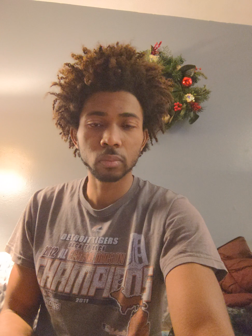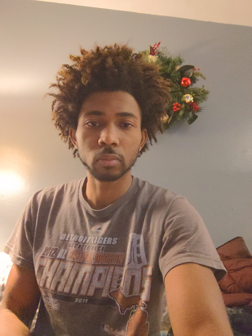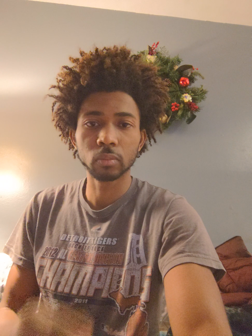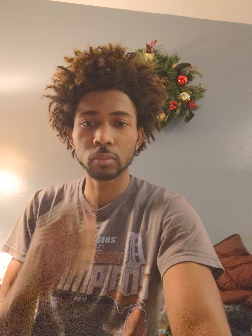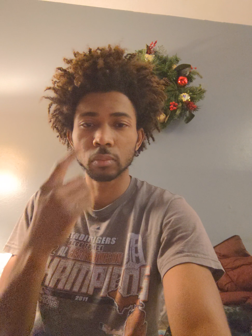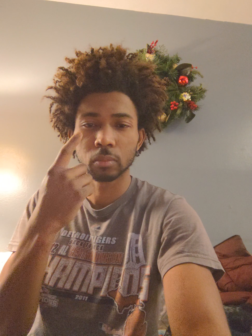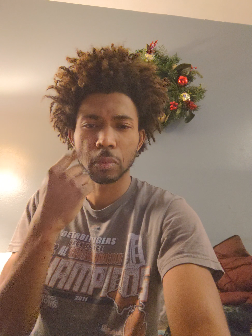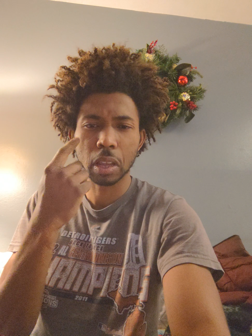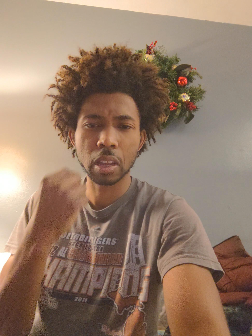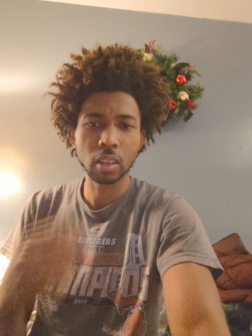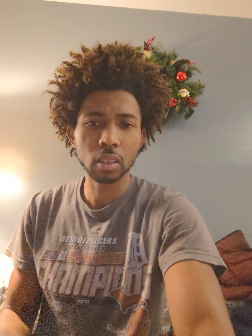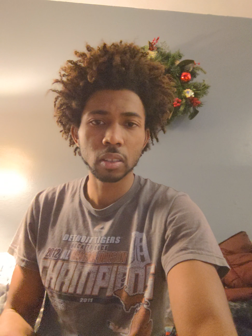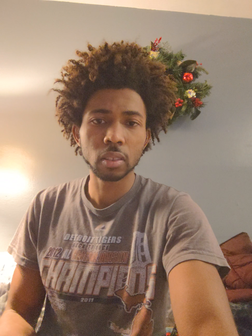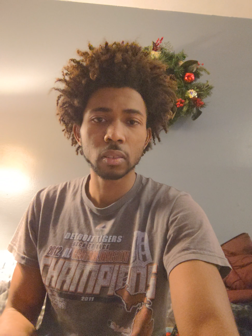cry